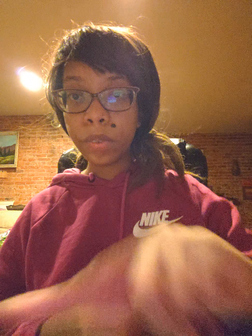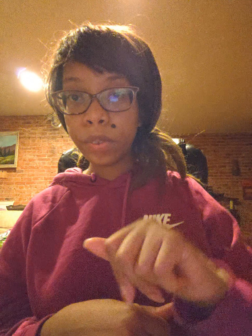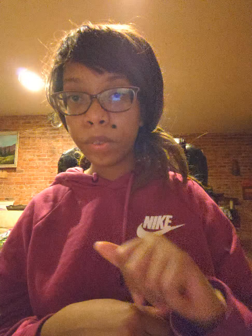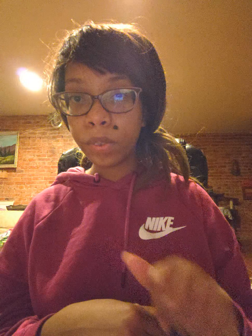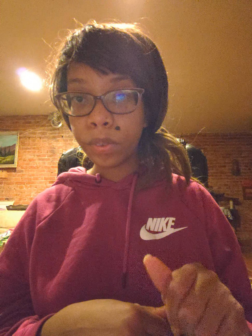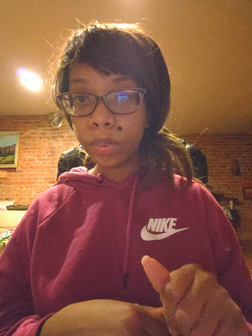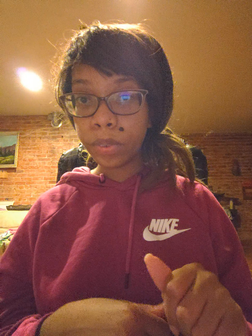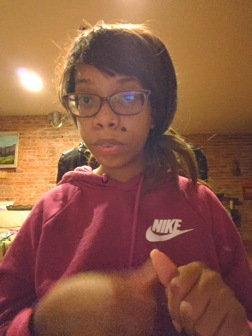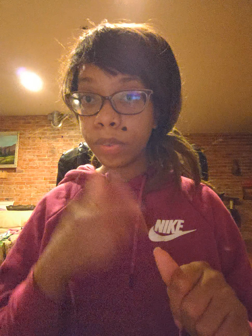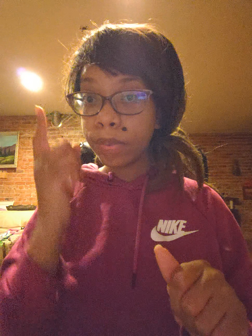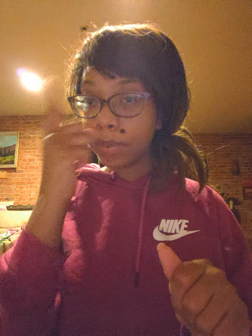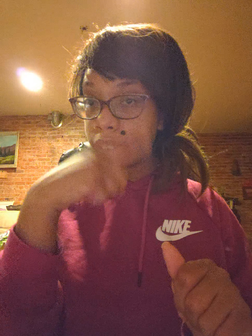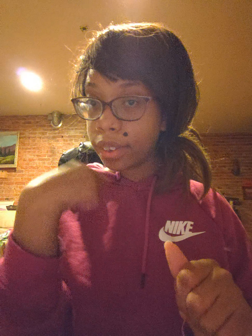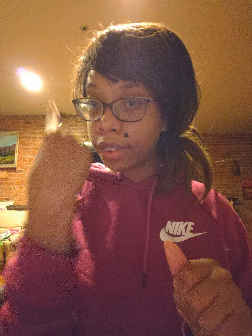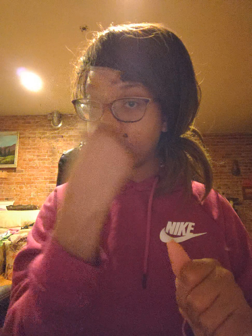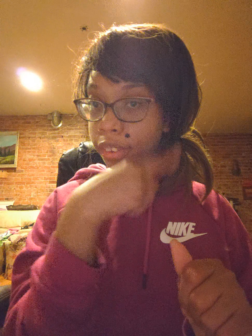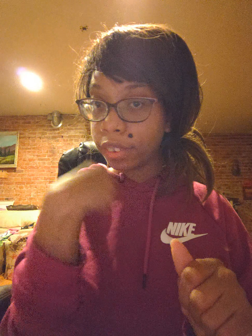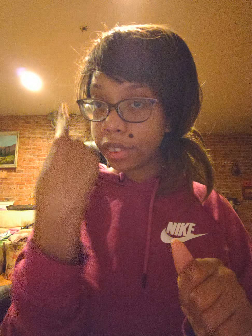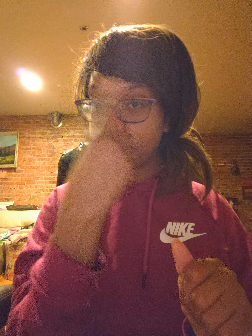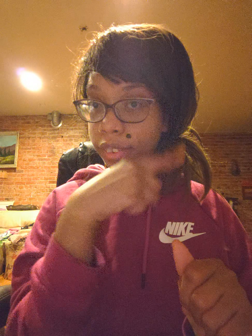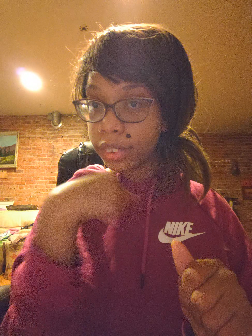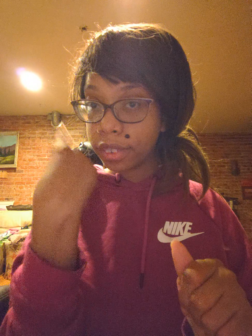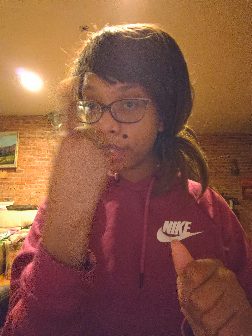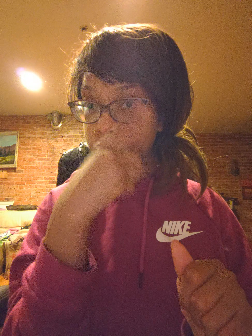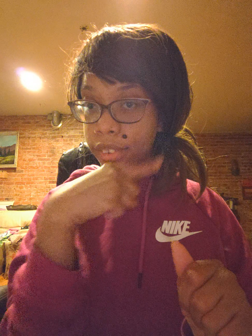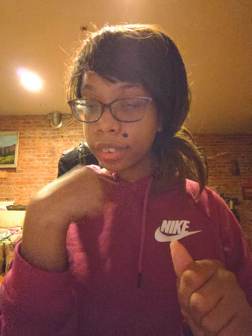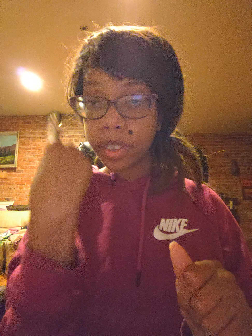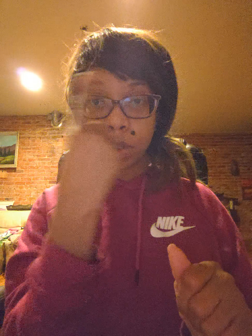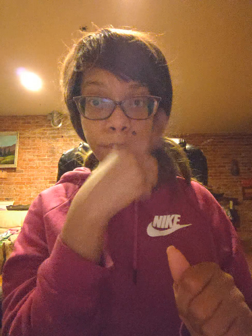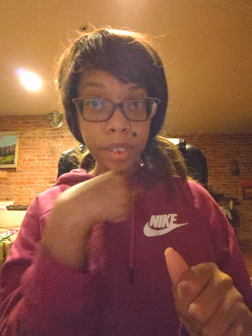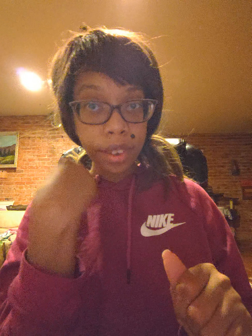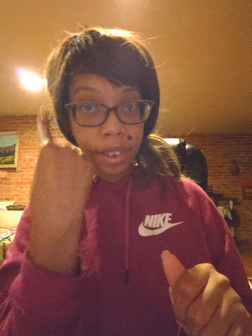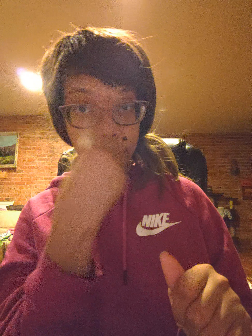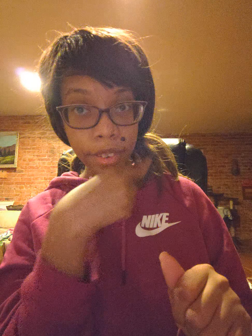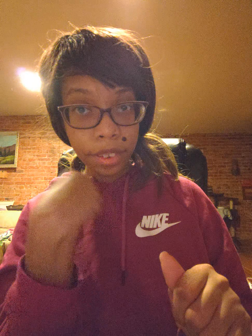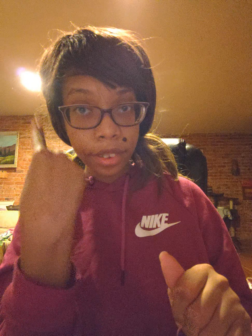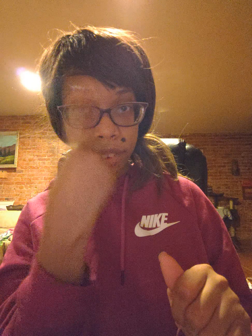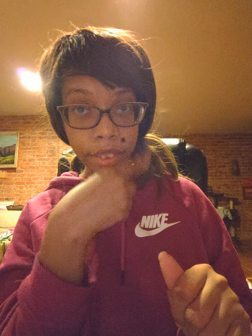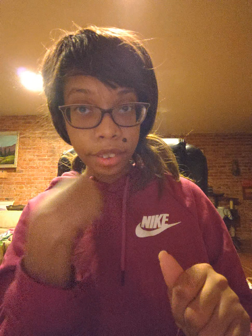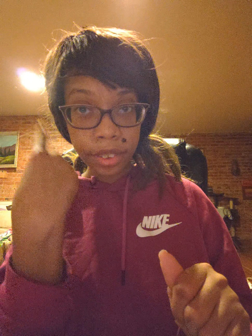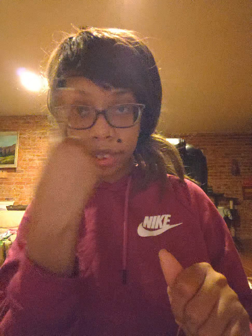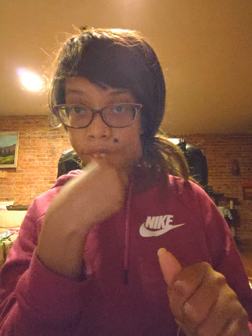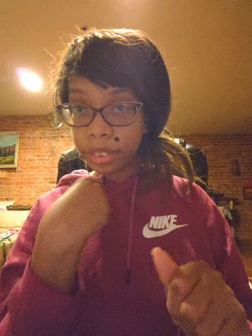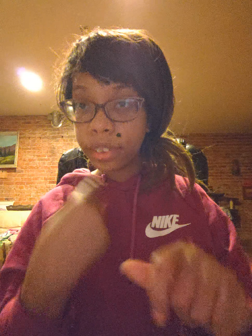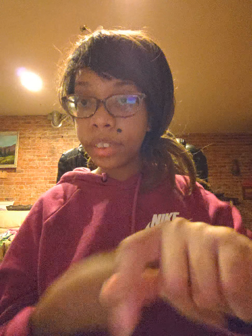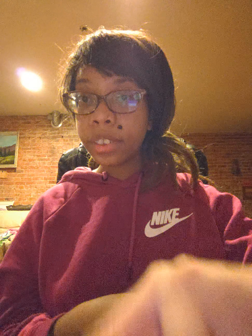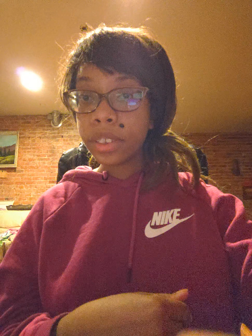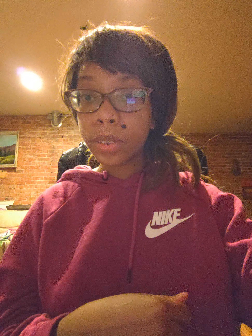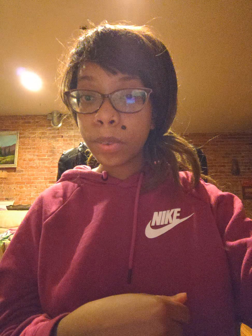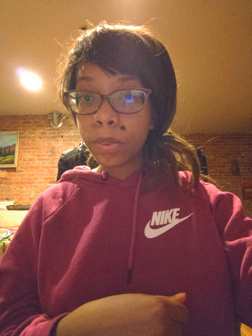face